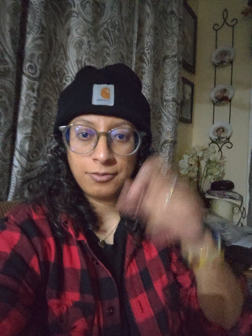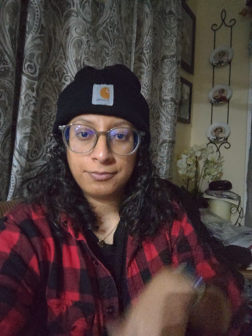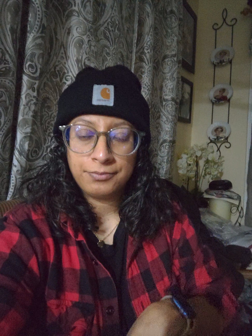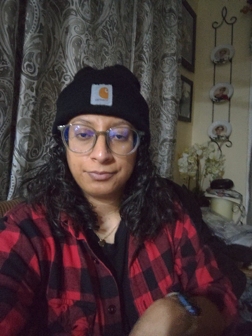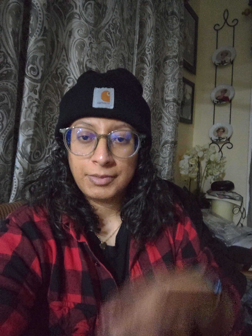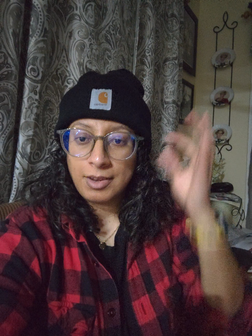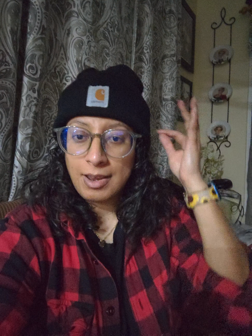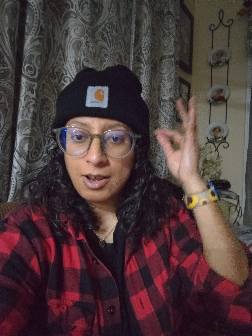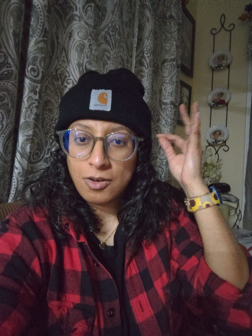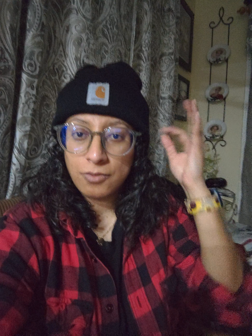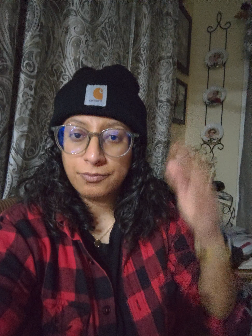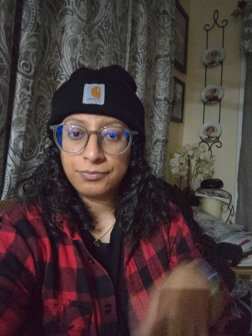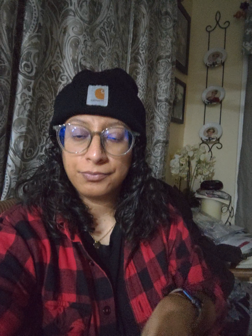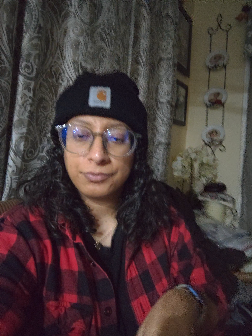hair